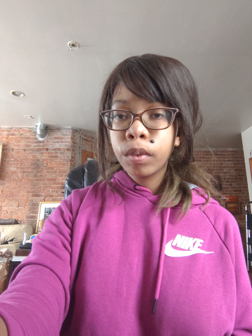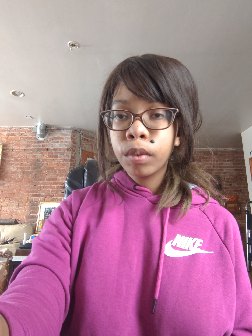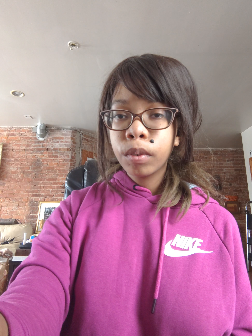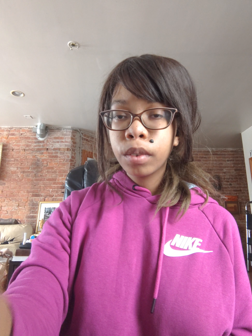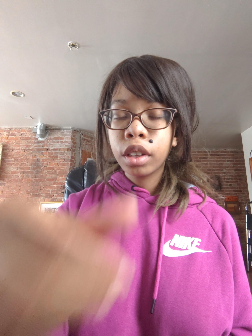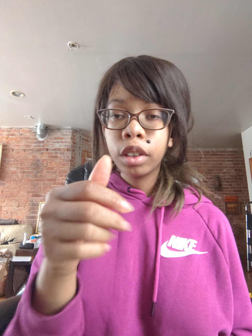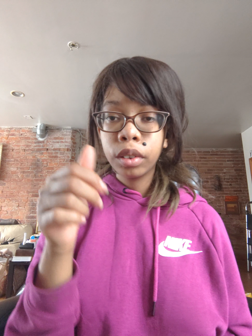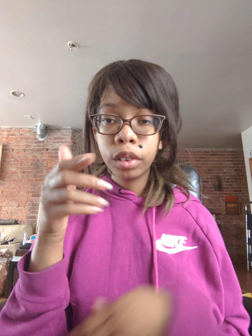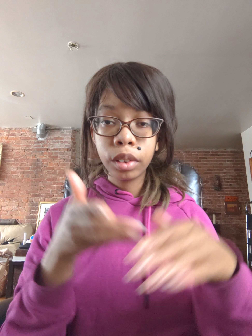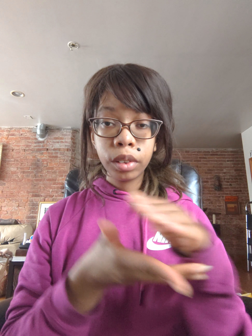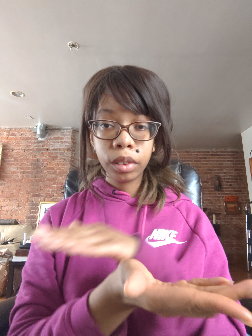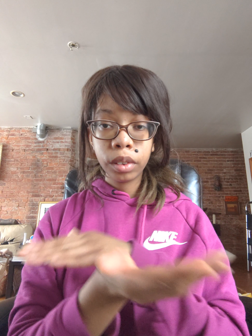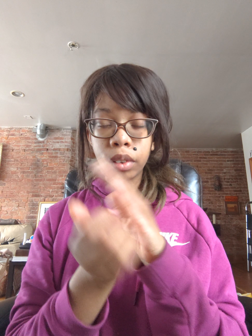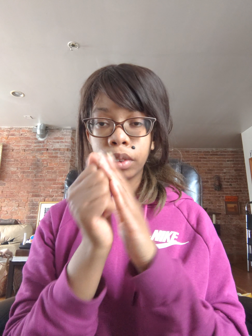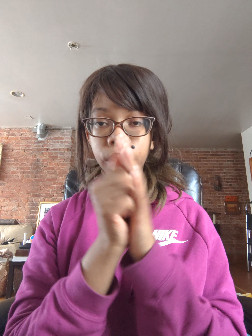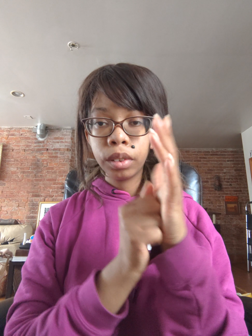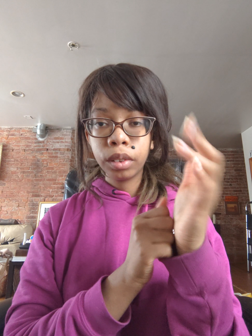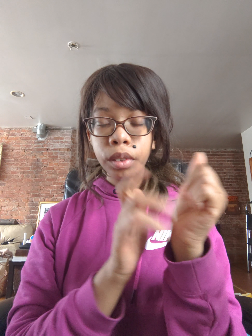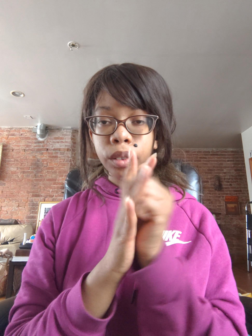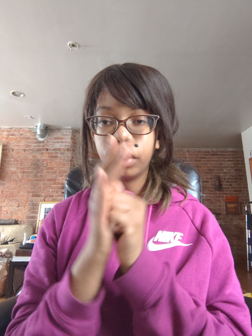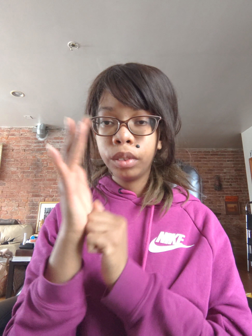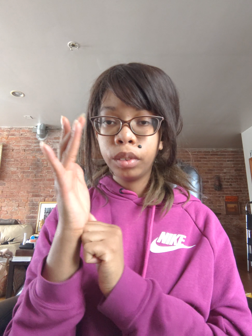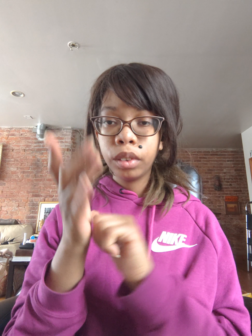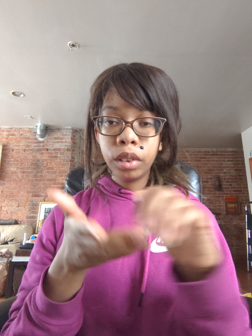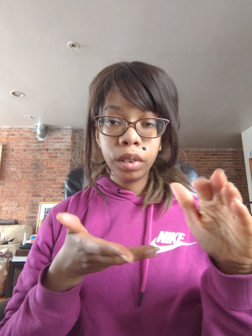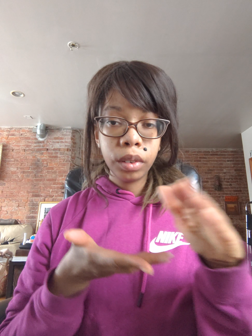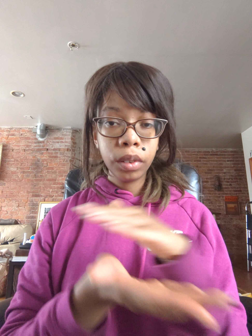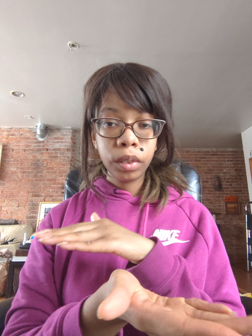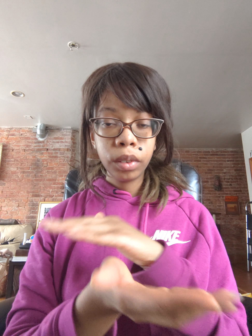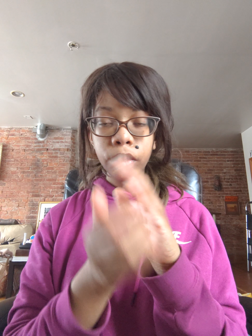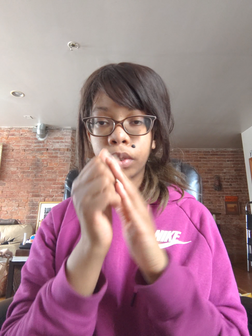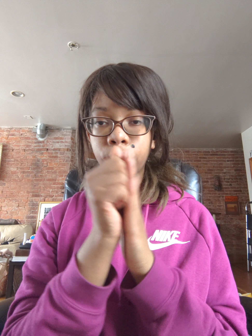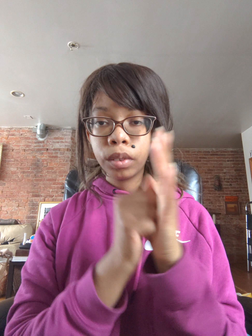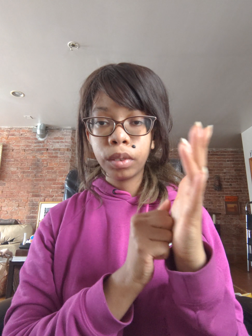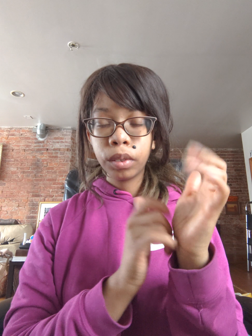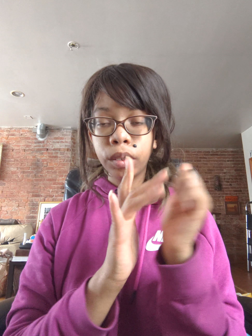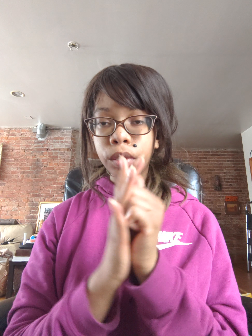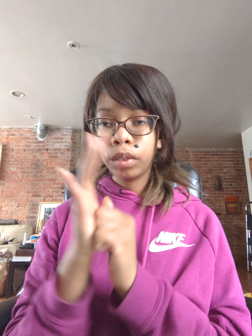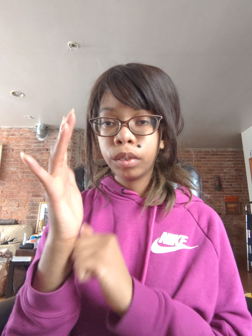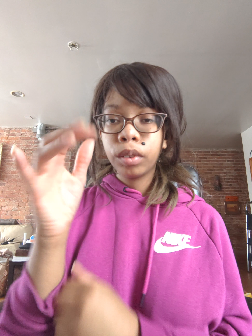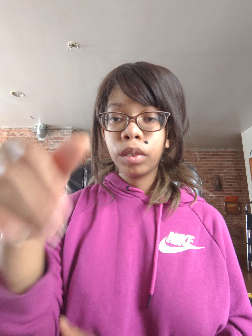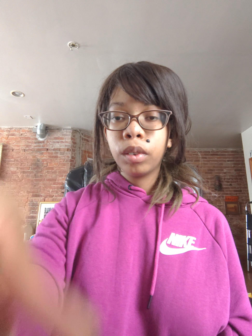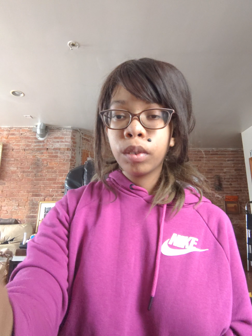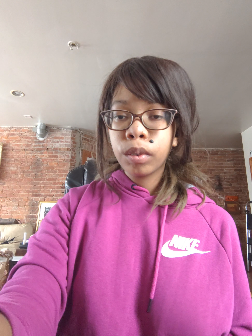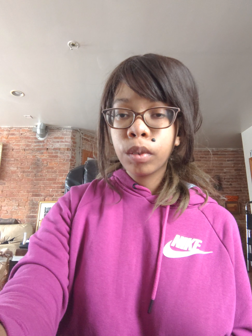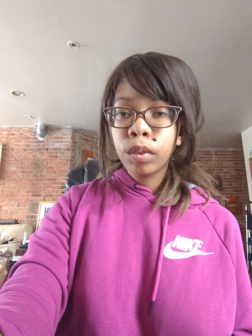mitten